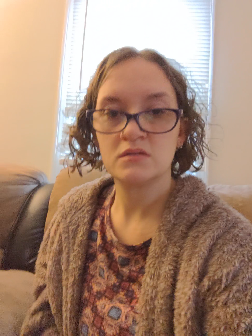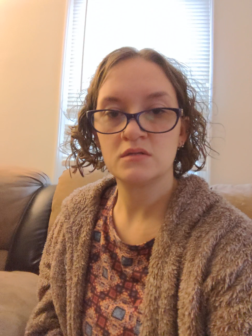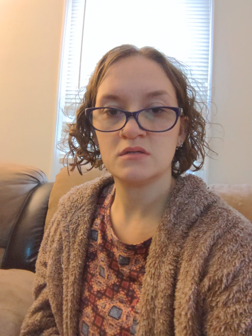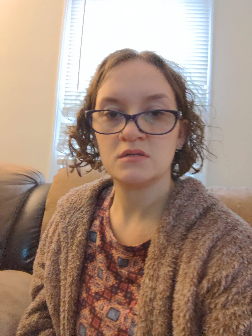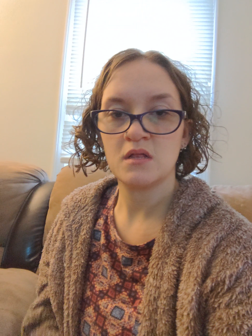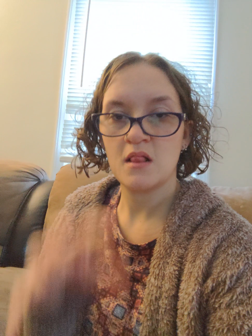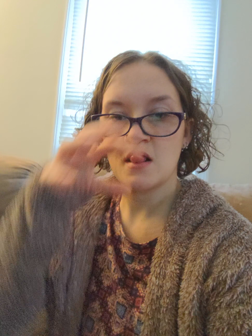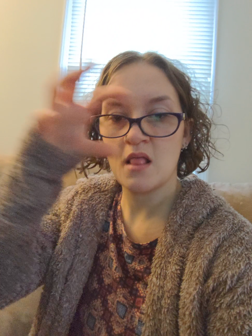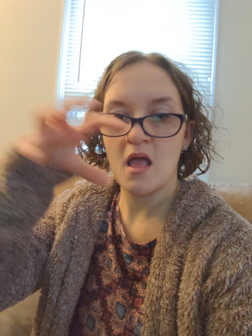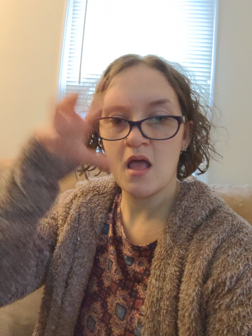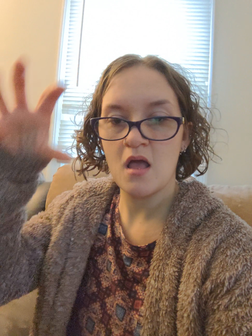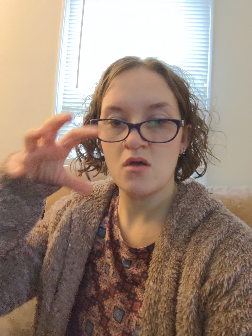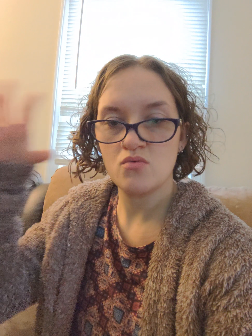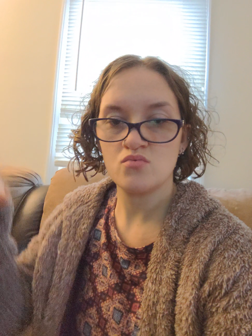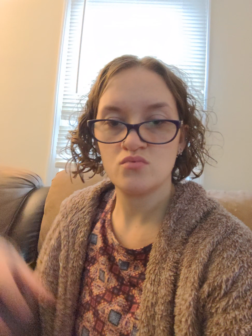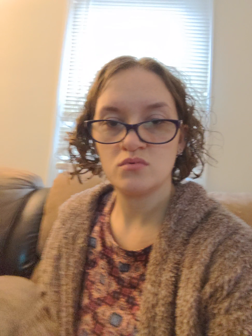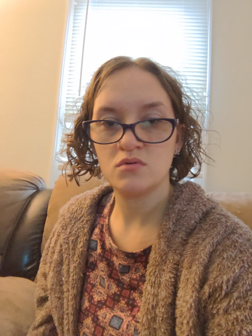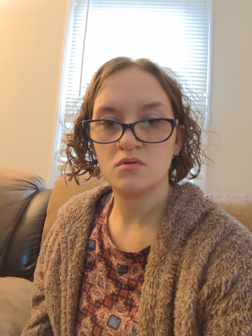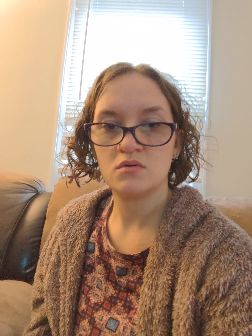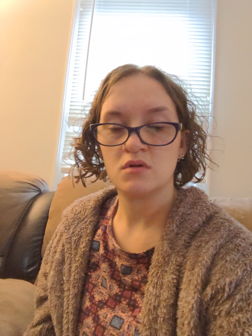cloud